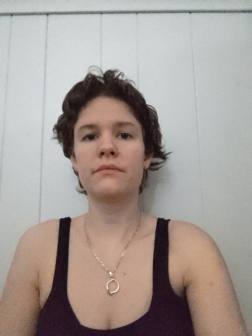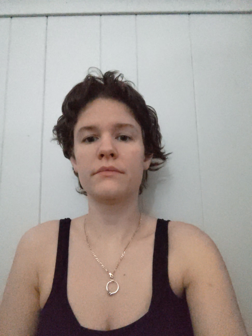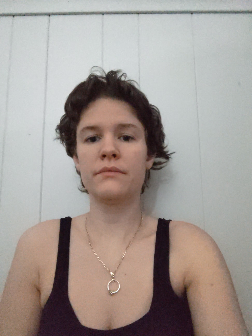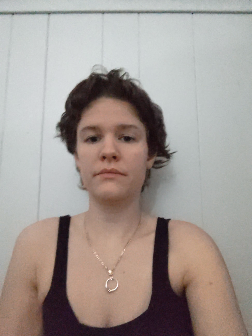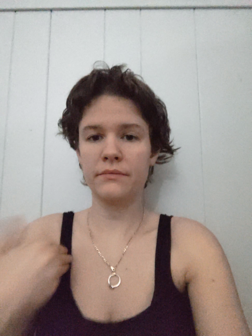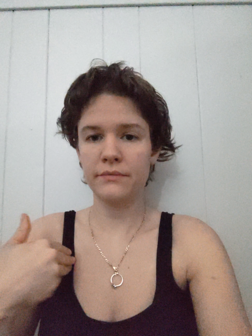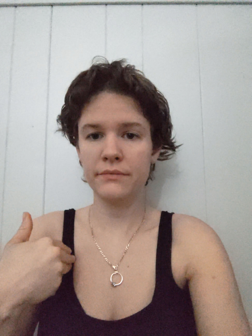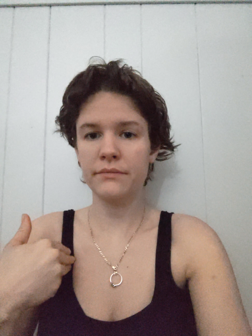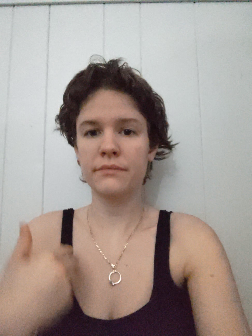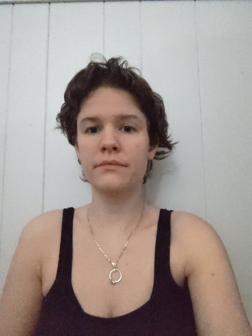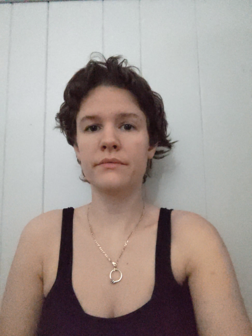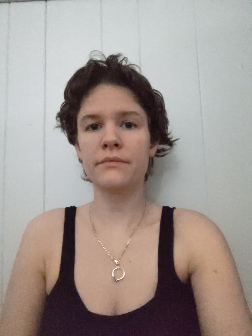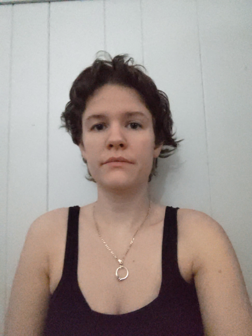have